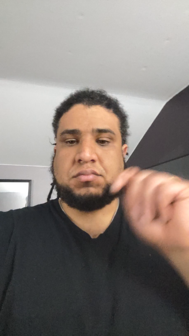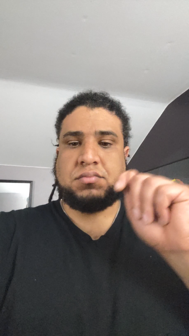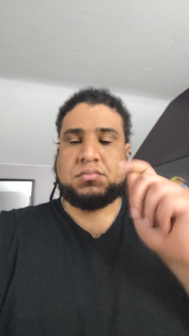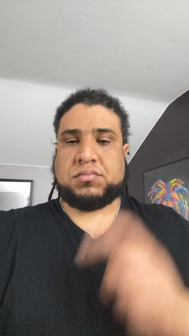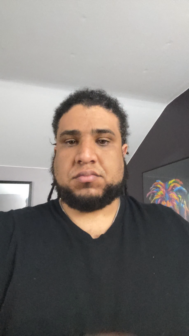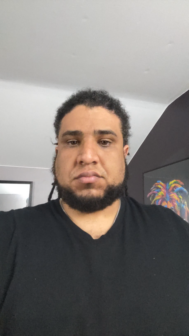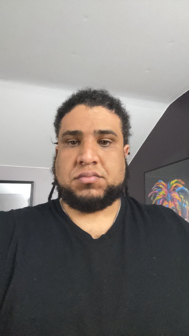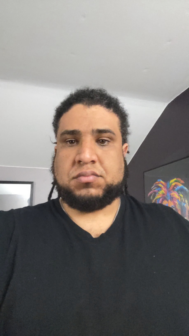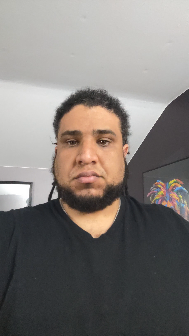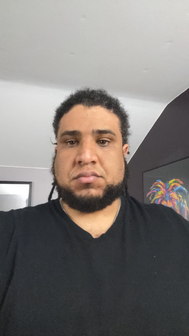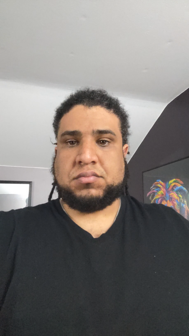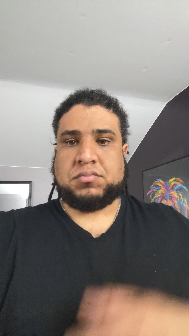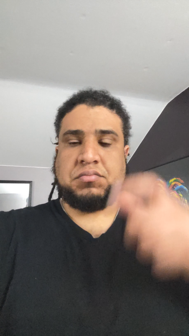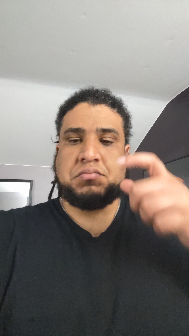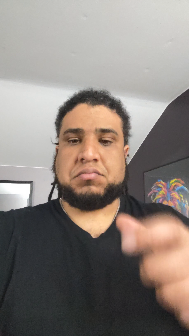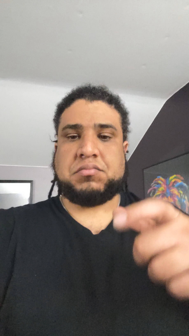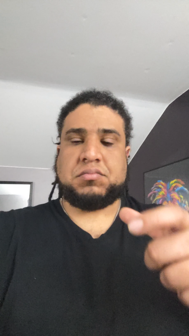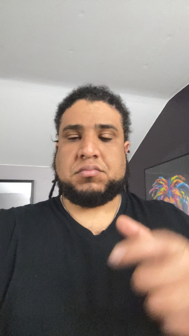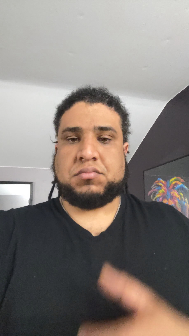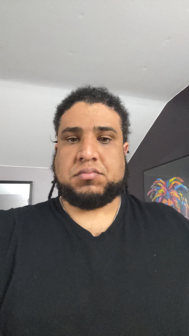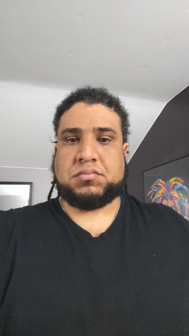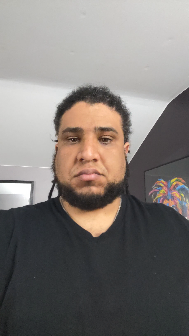plate